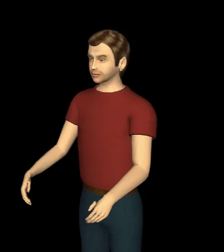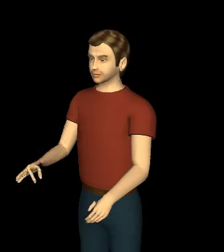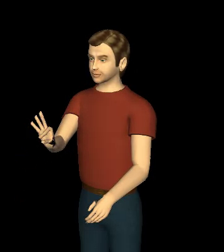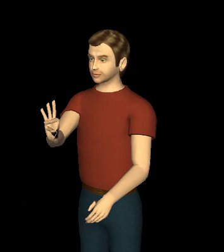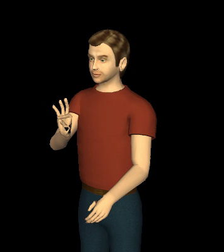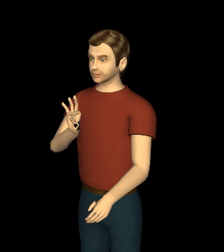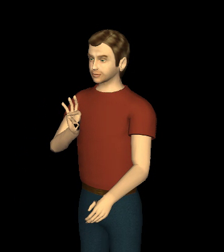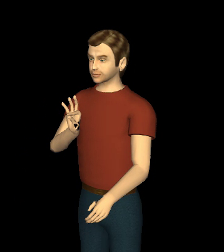دعوة